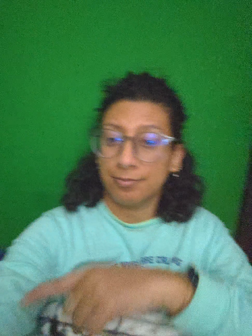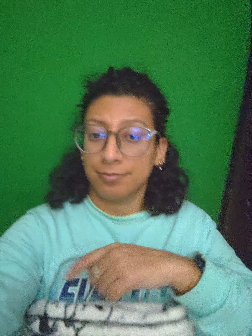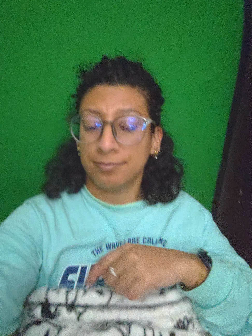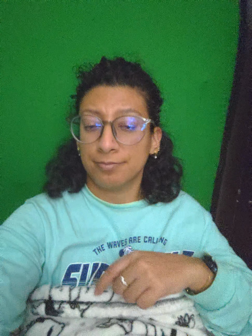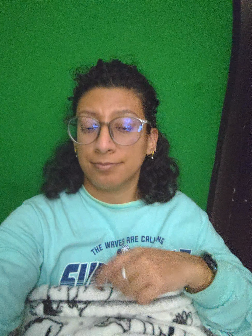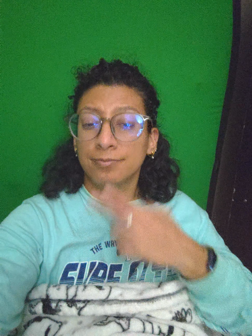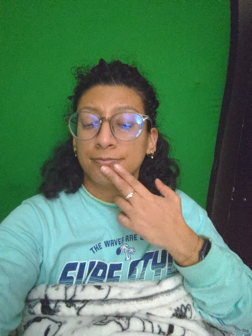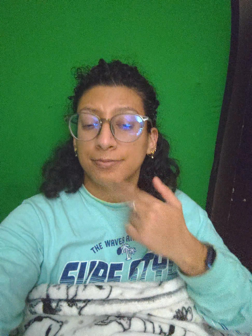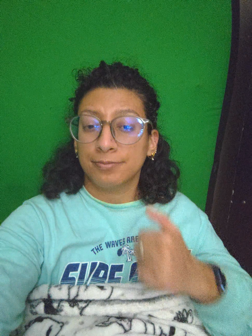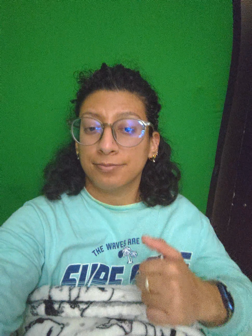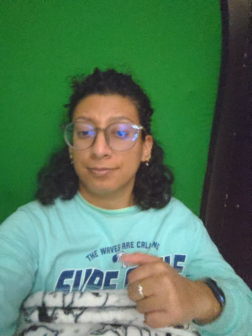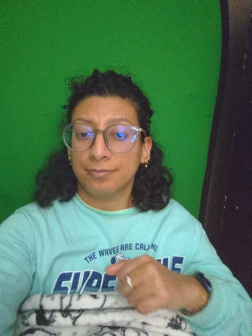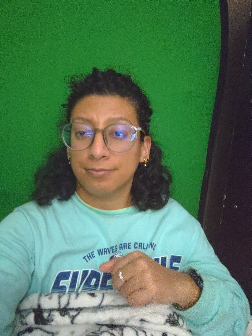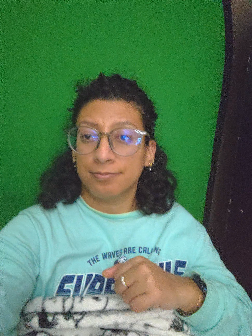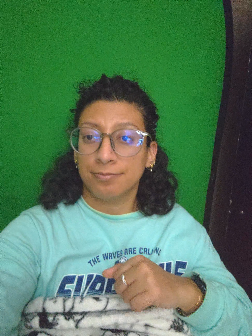cute